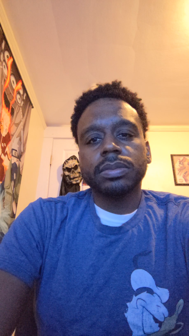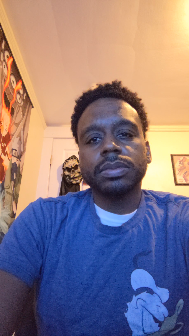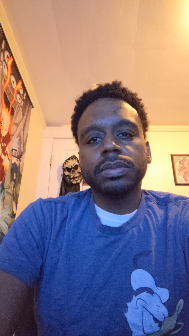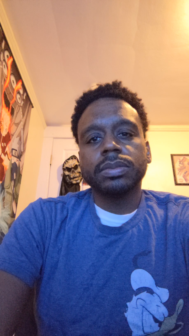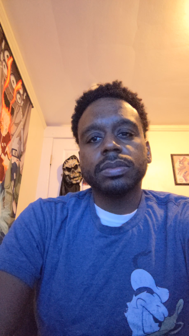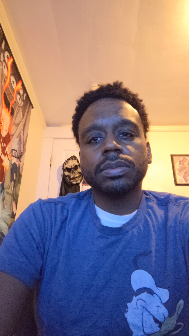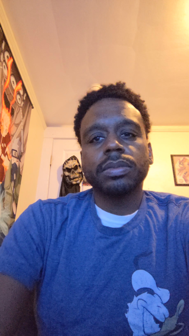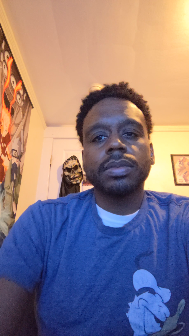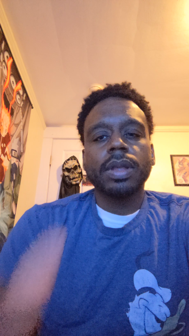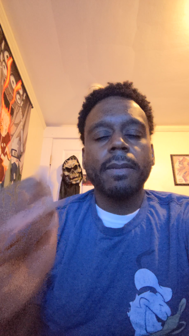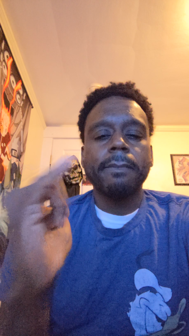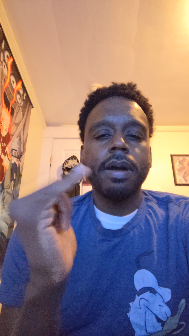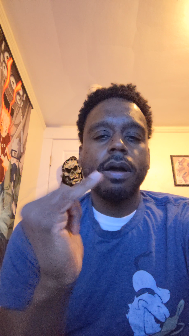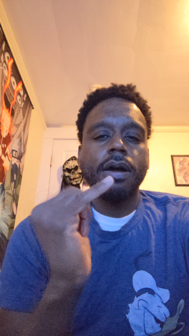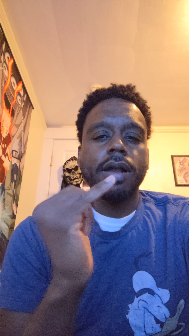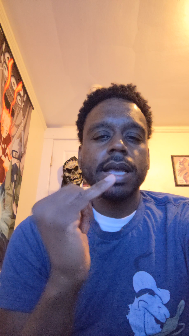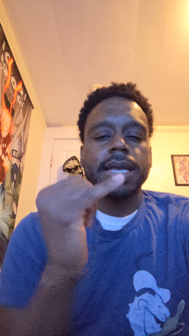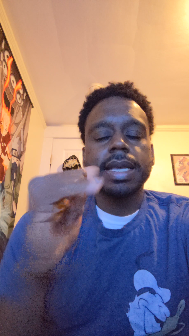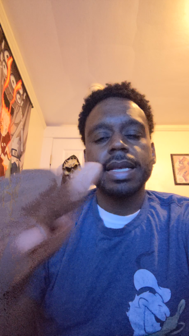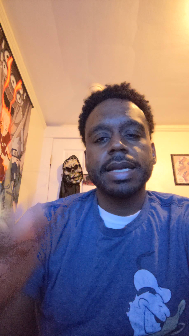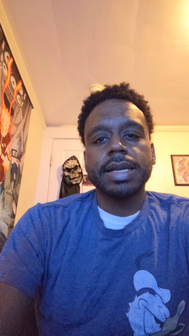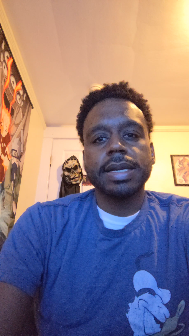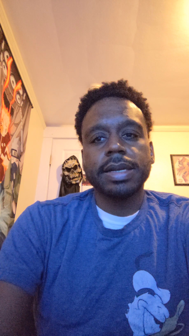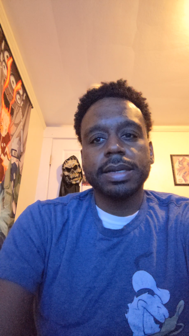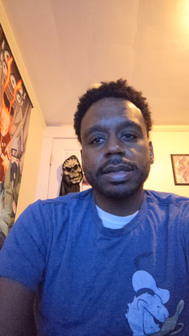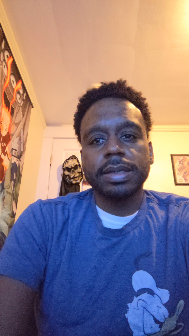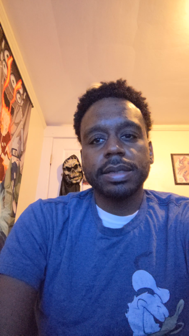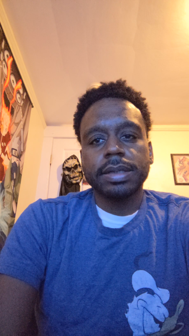party